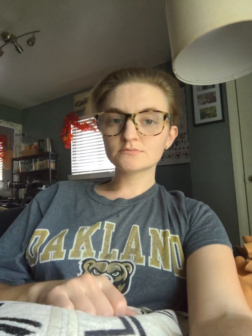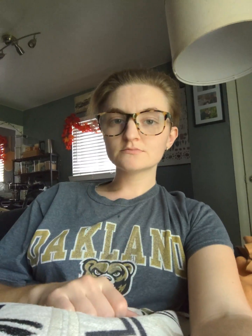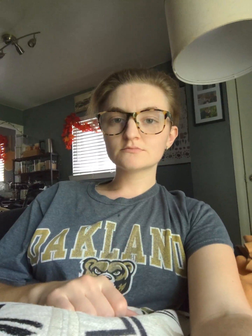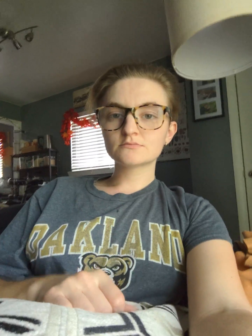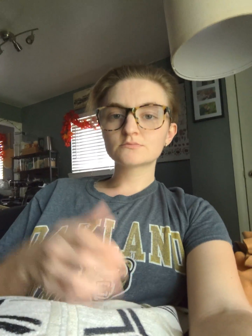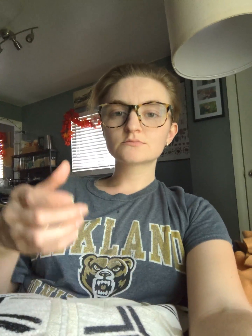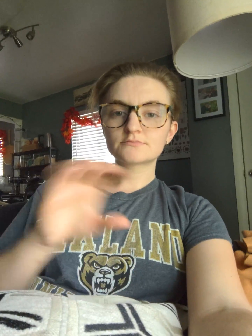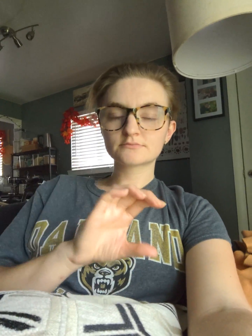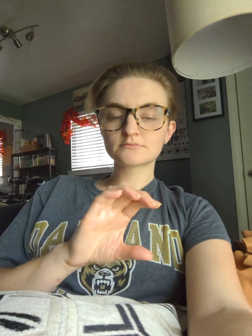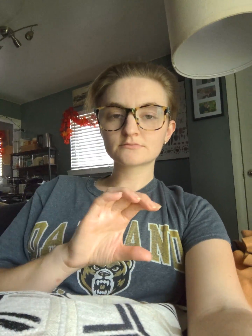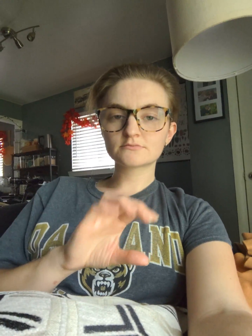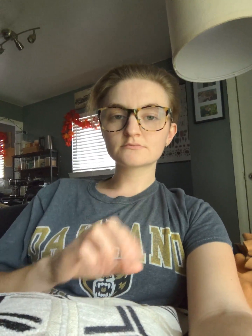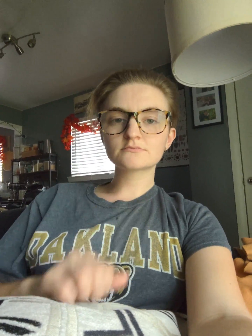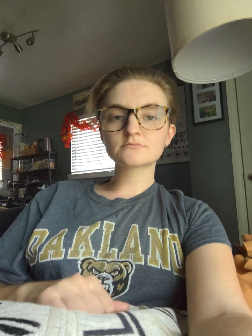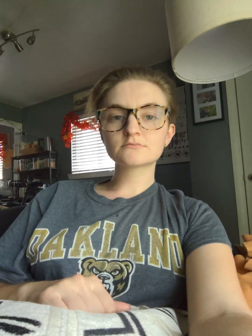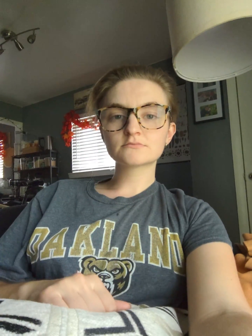pour